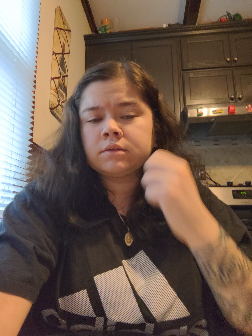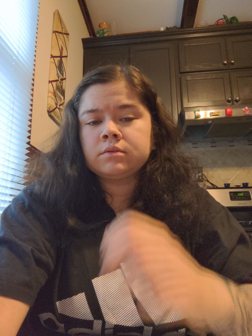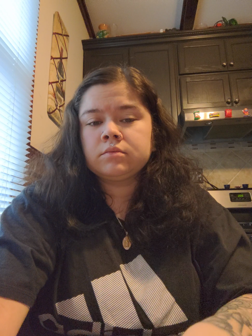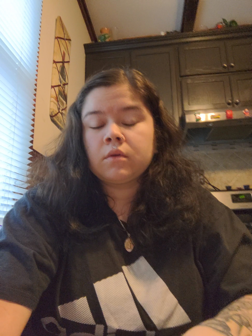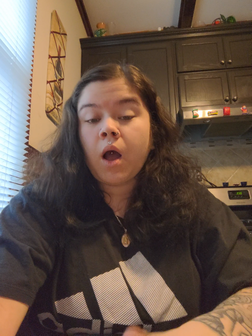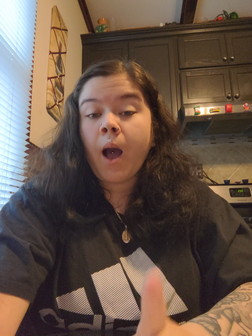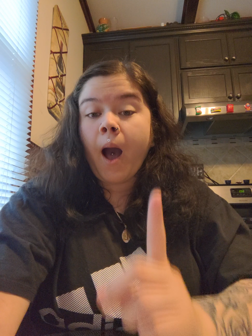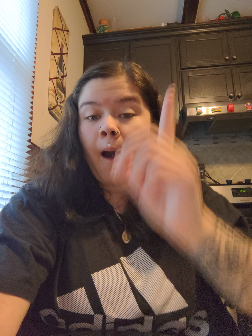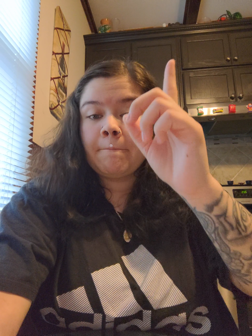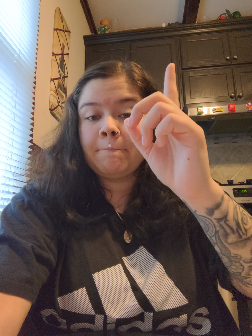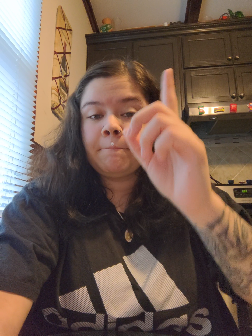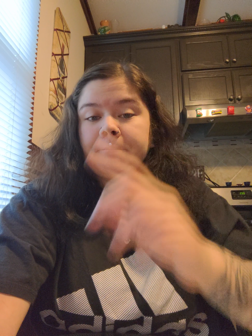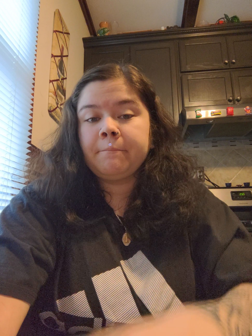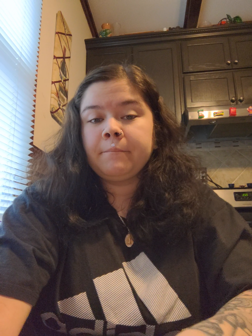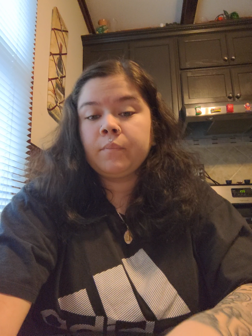up